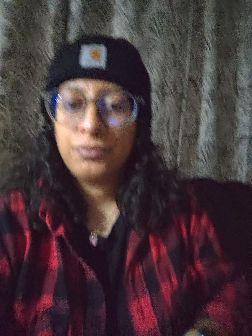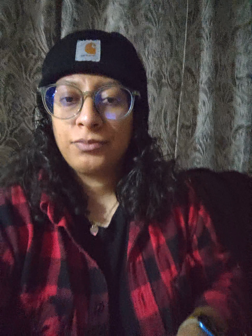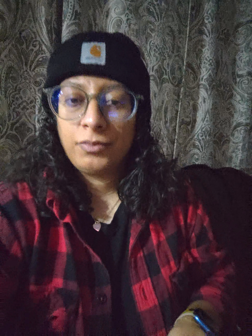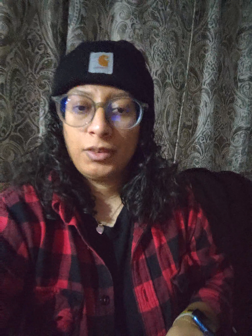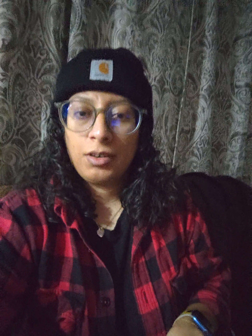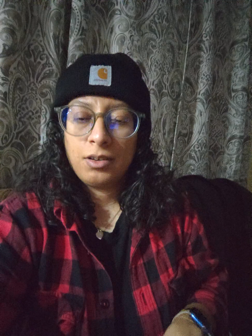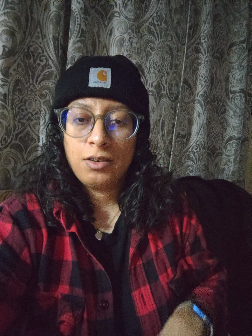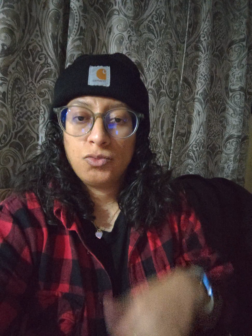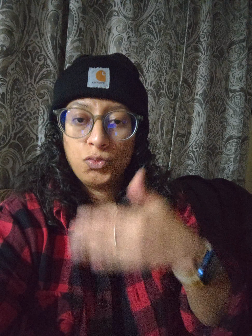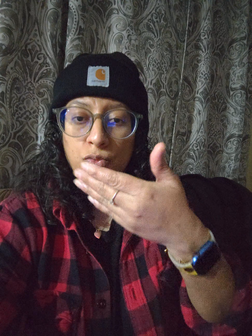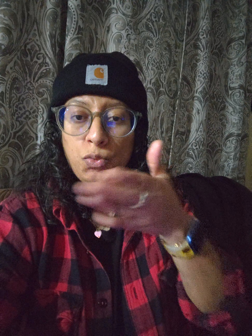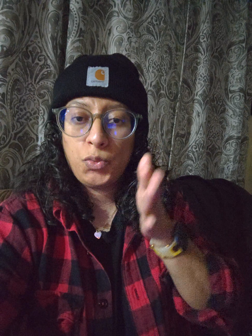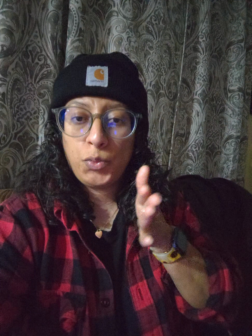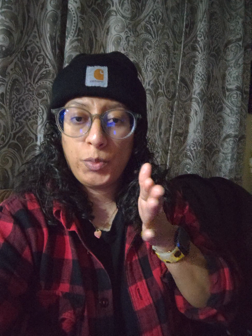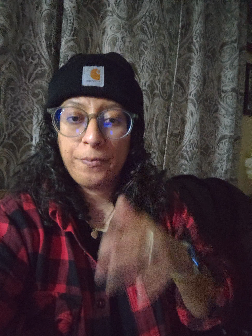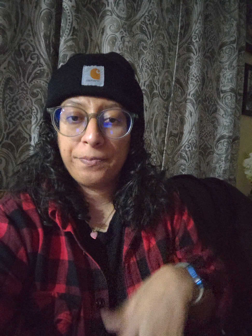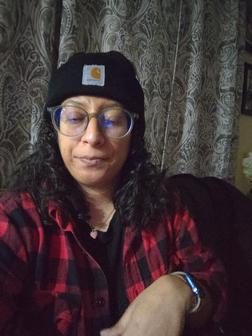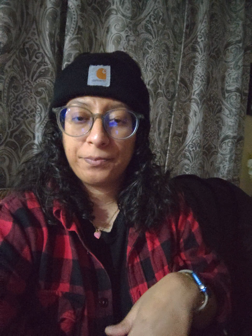room